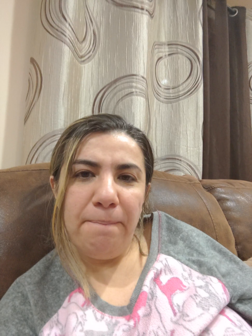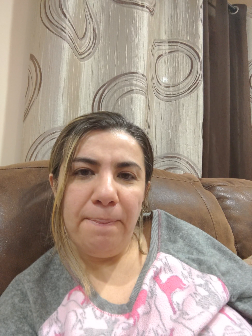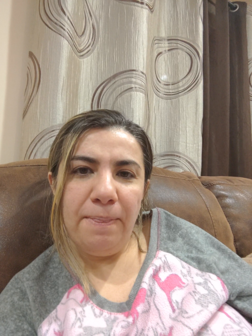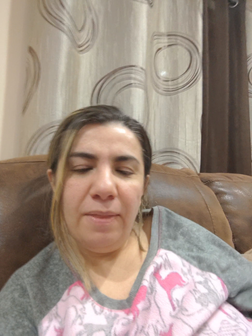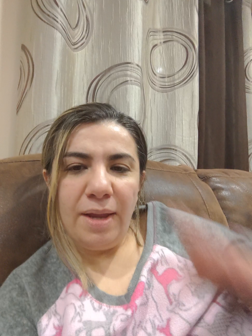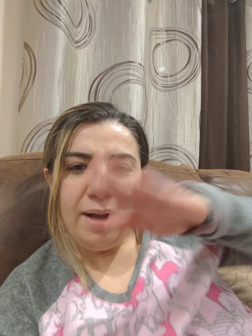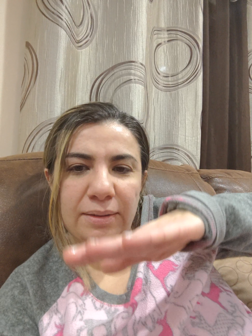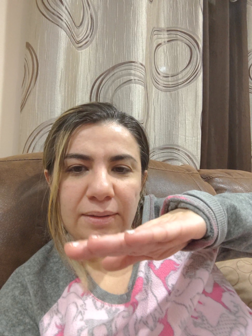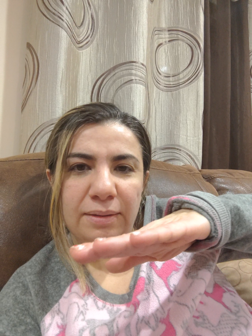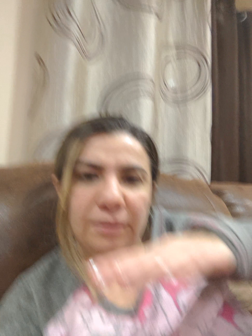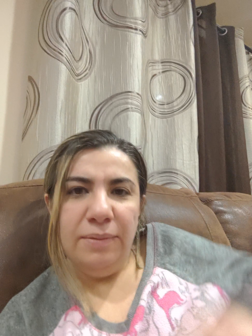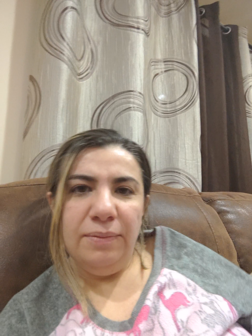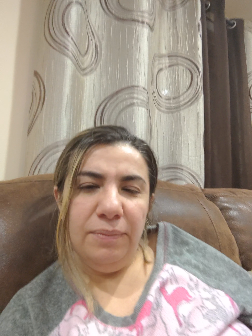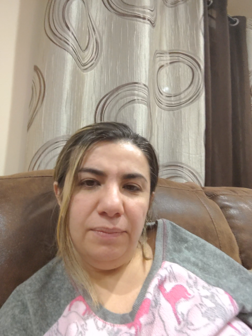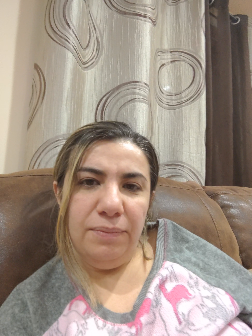on